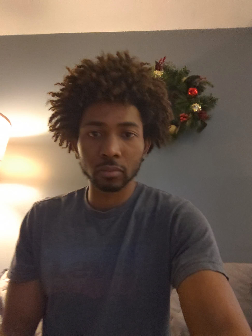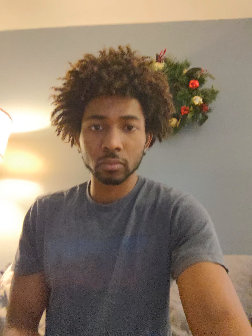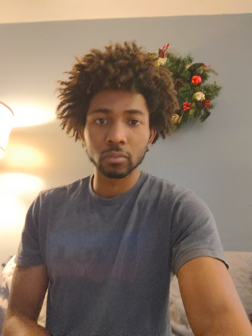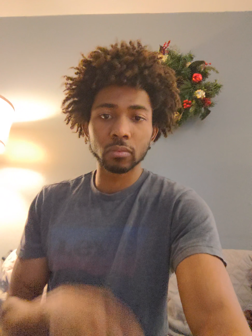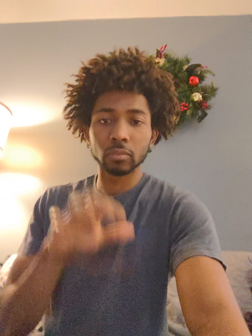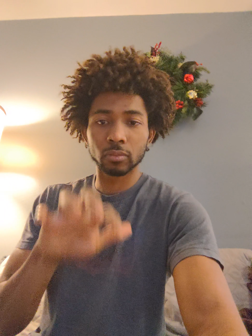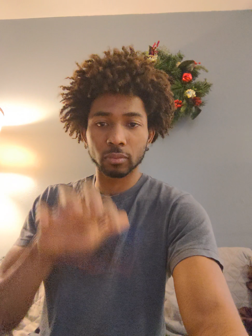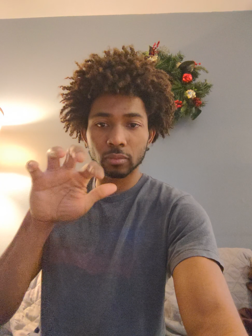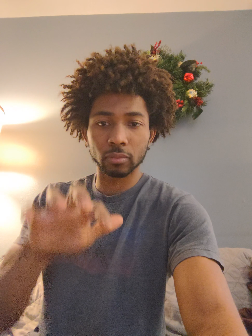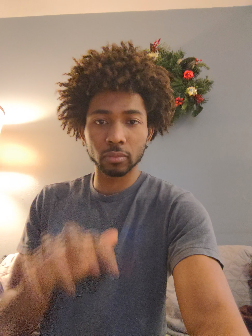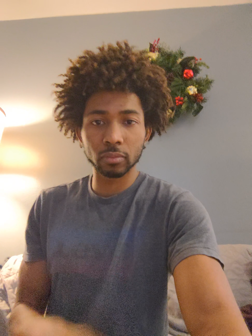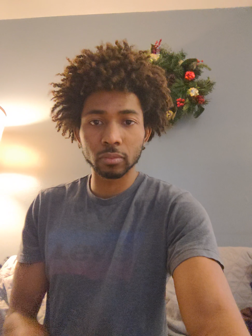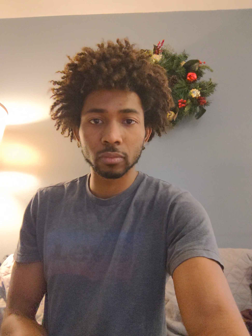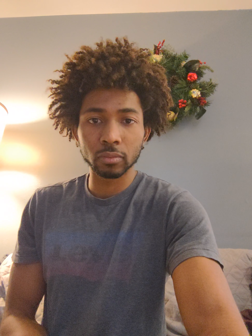alligator